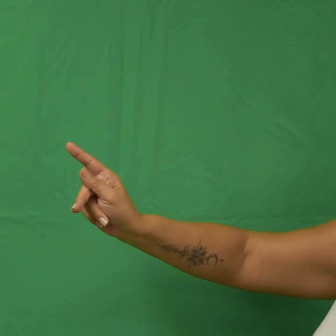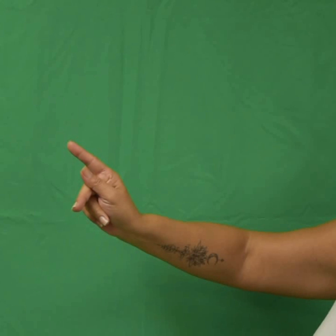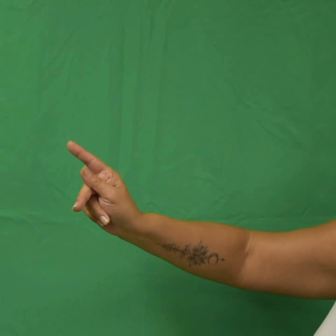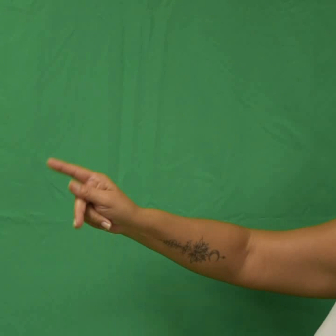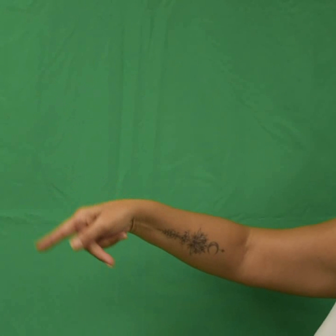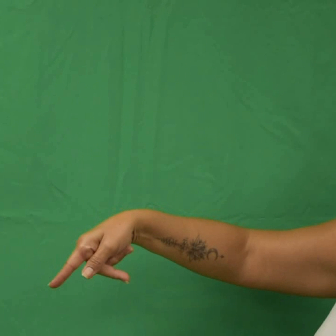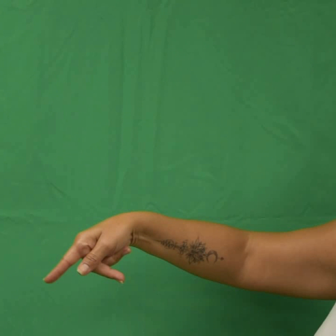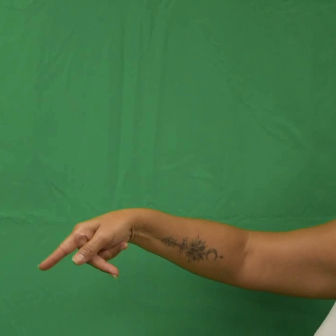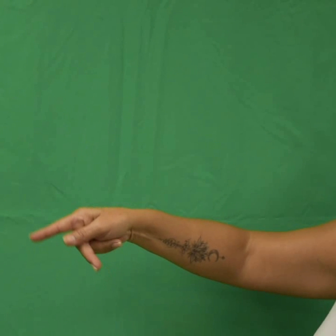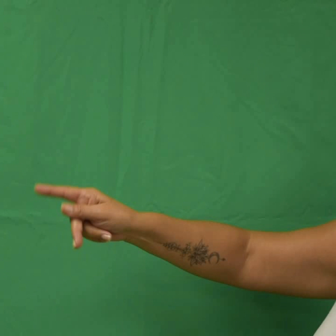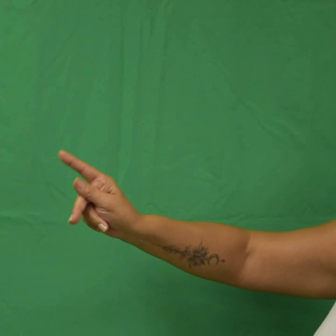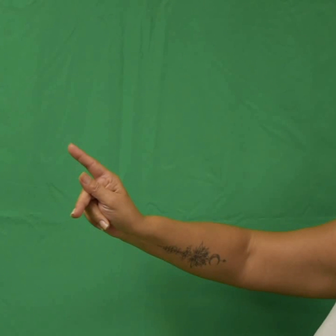K